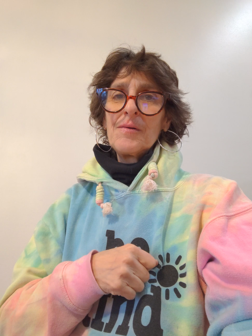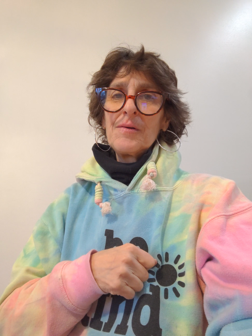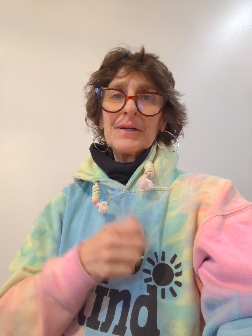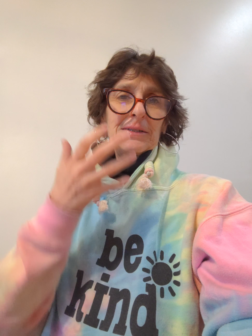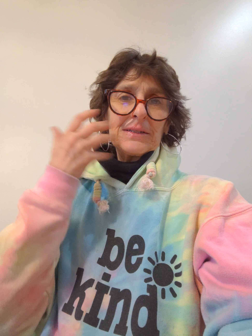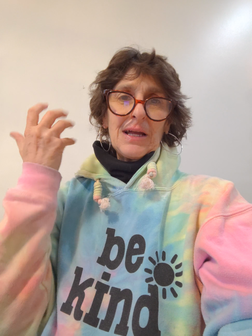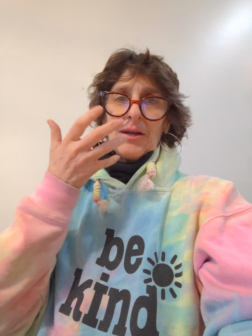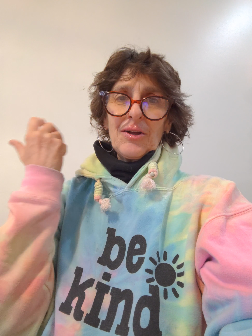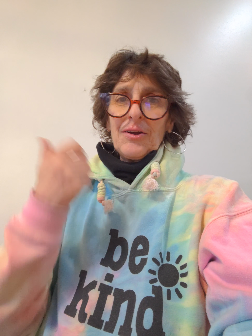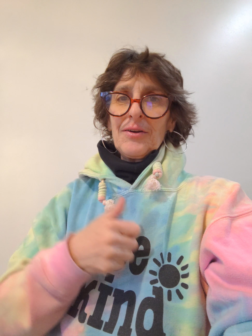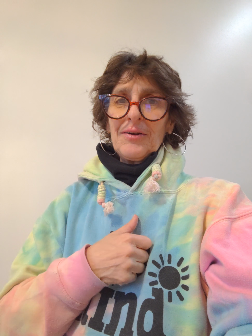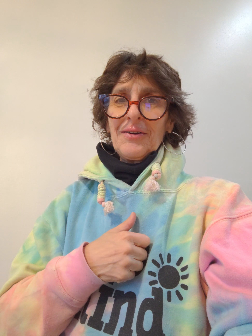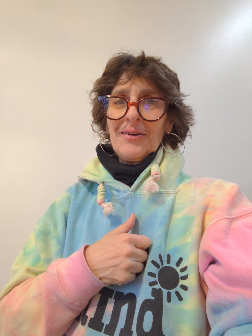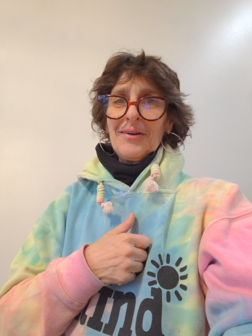tiger